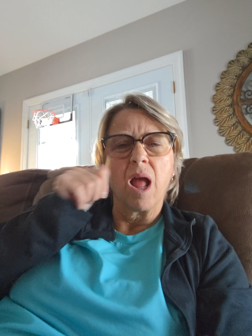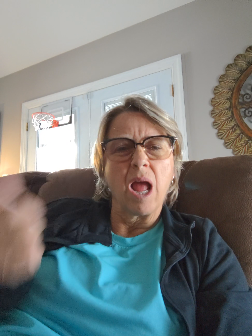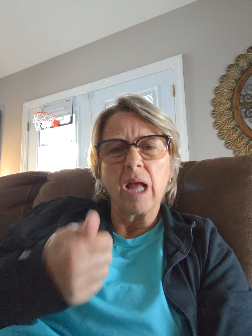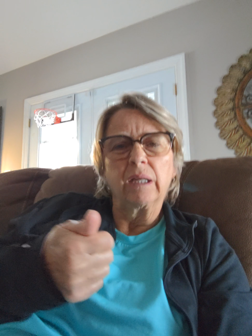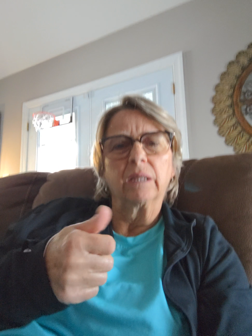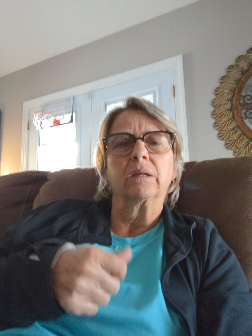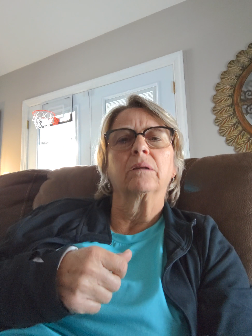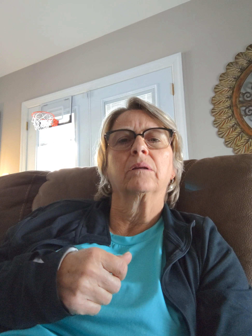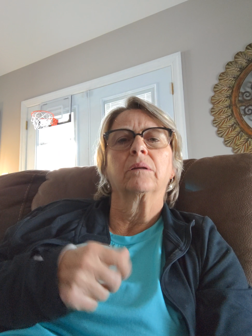hide